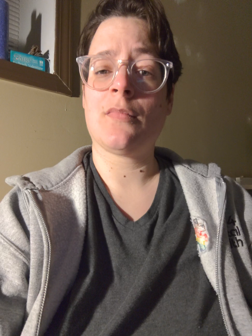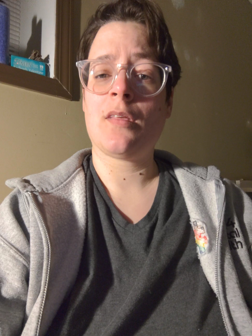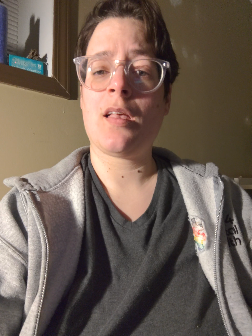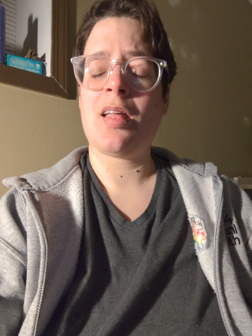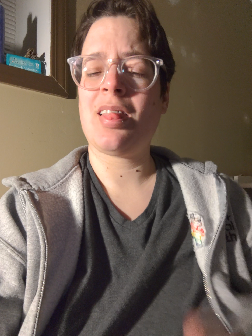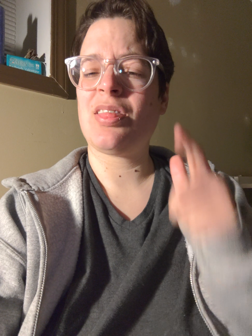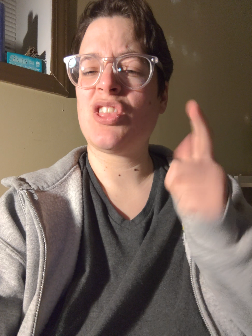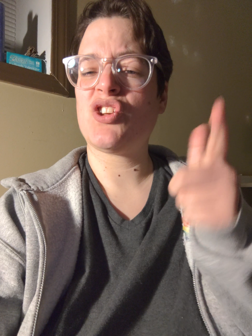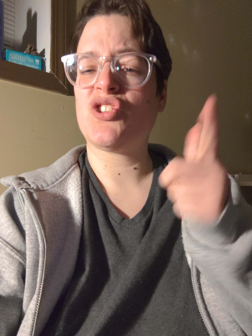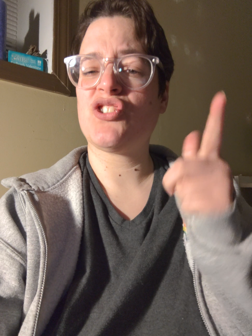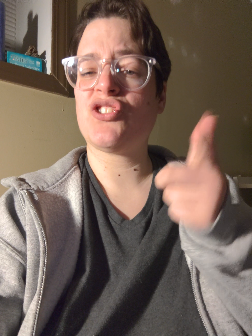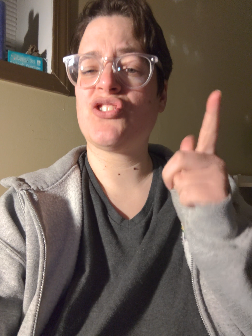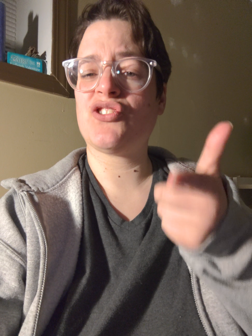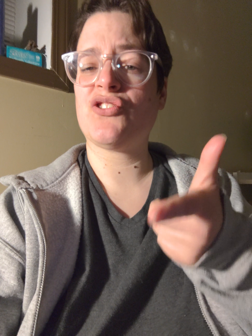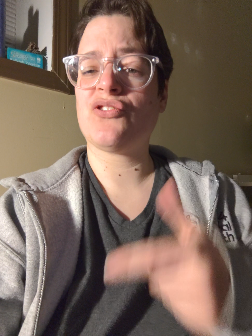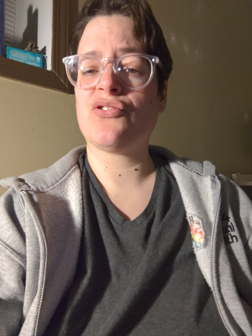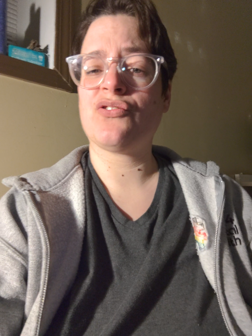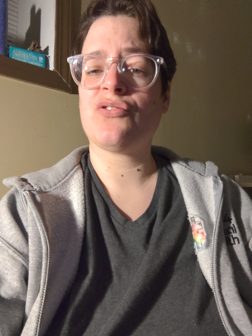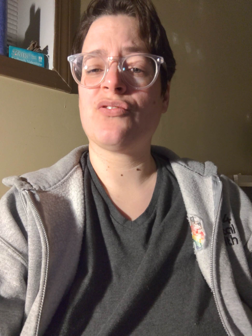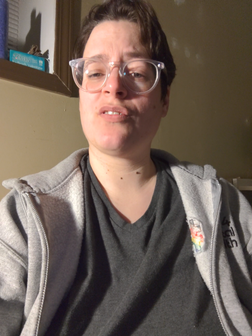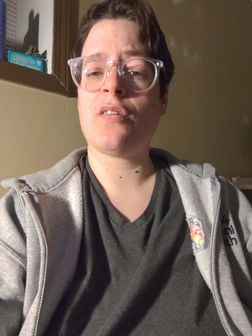later